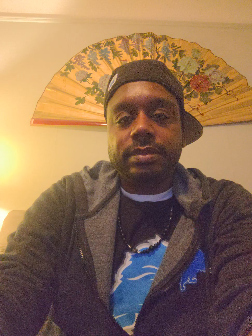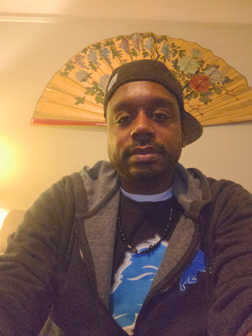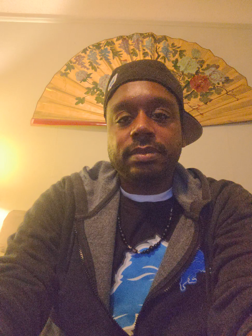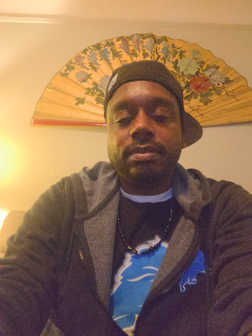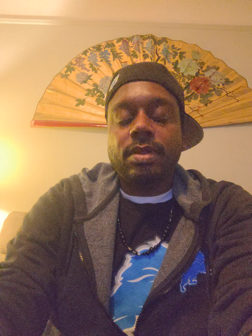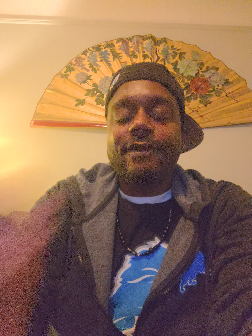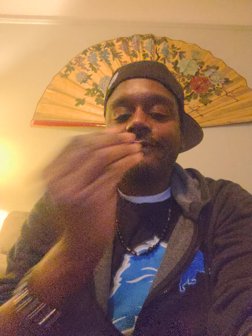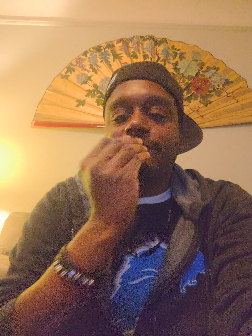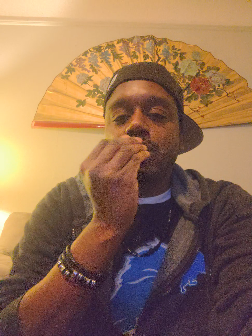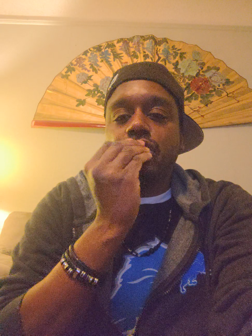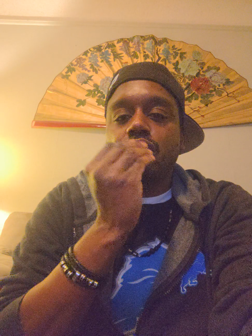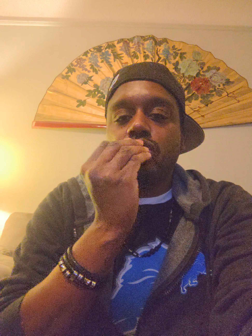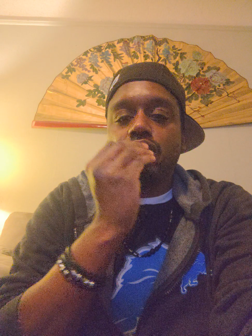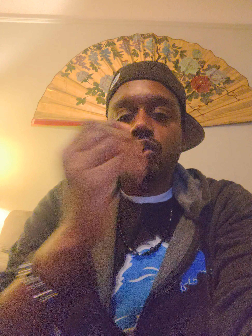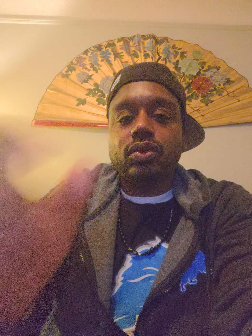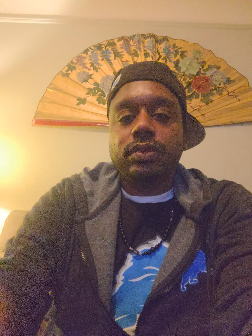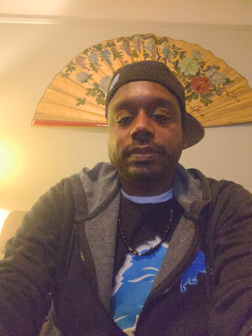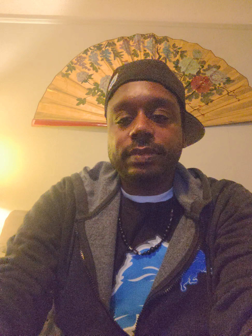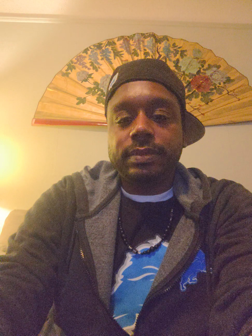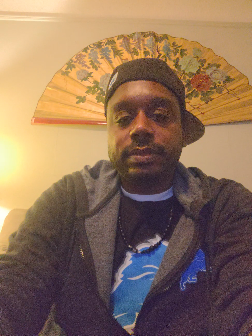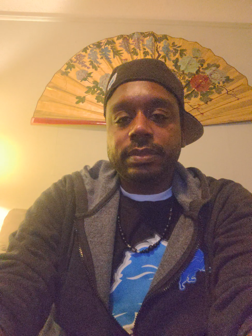food